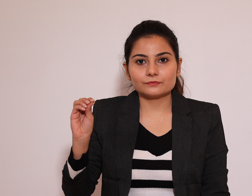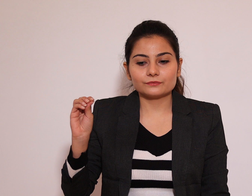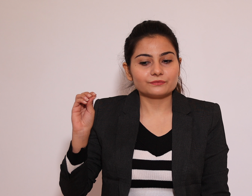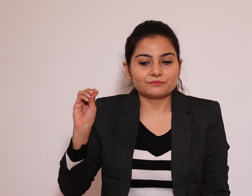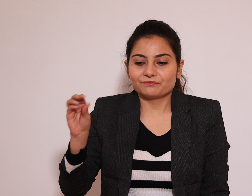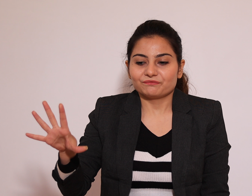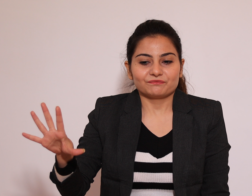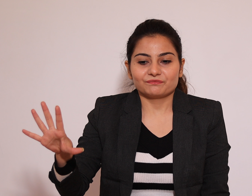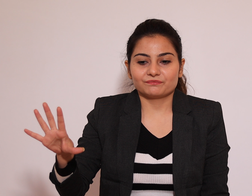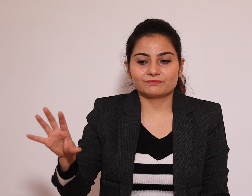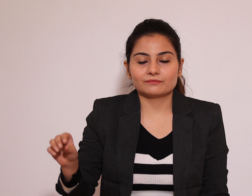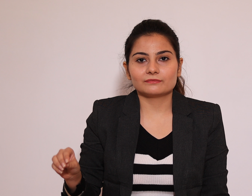bad